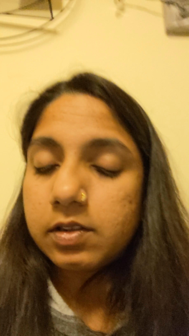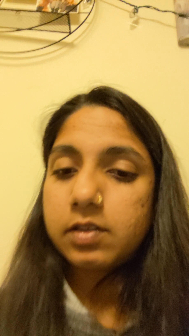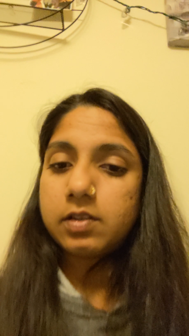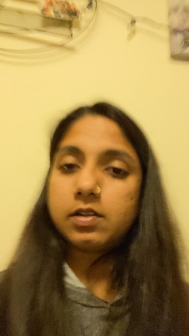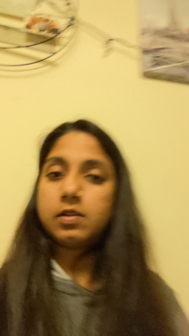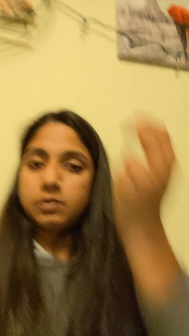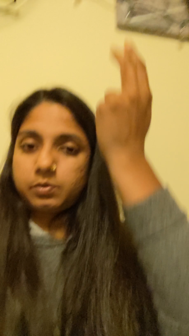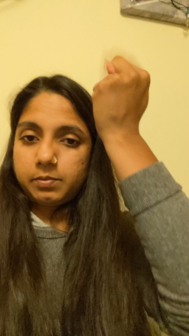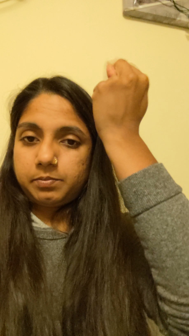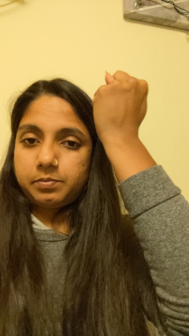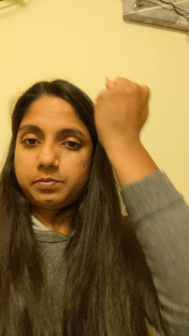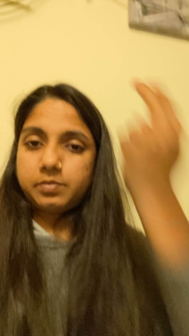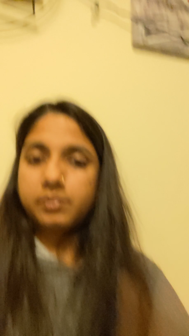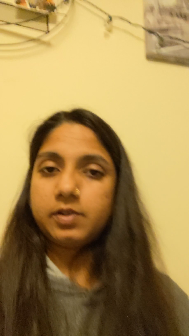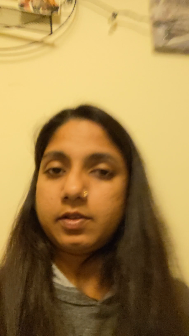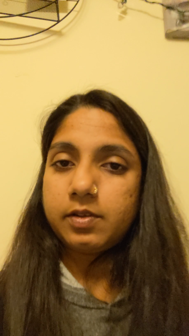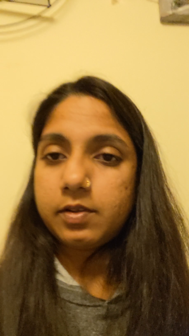rabbit